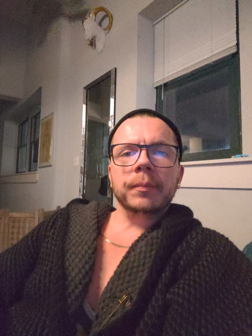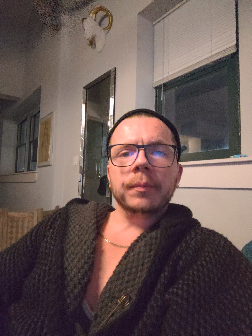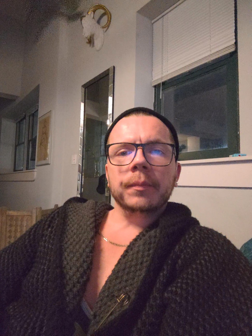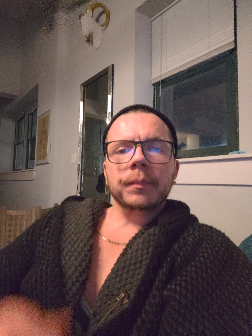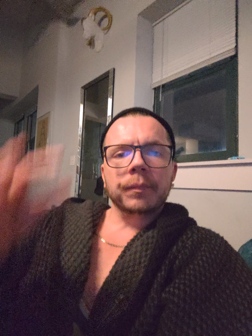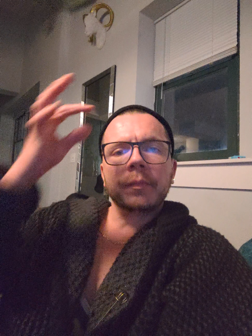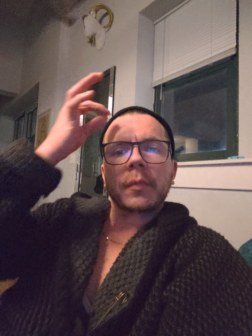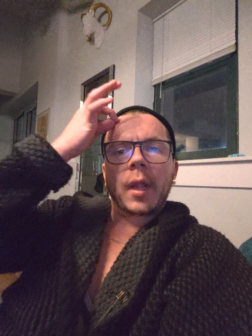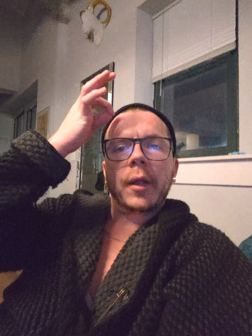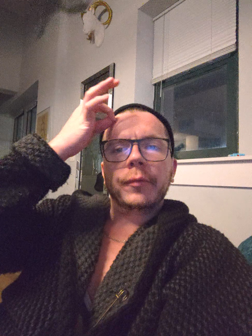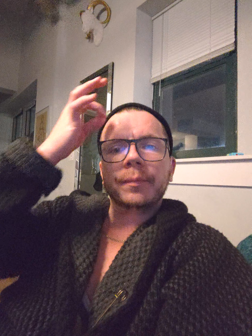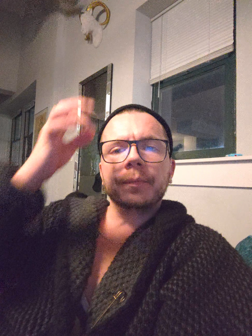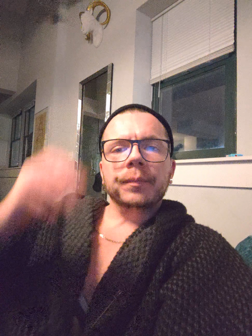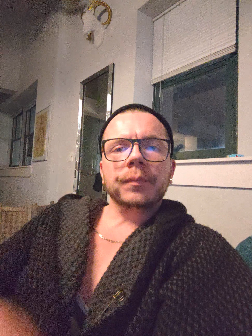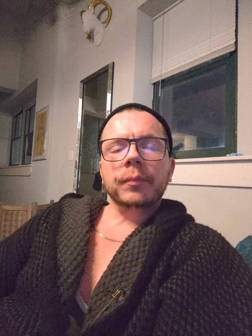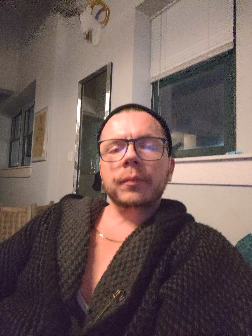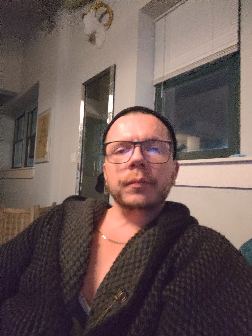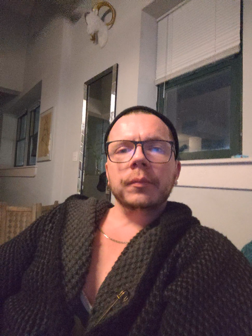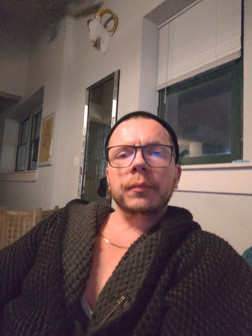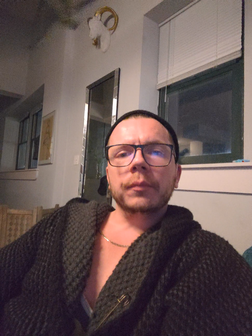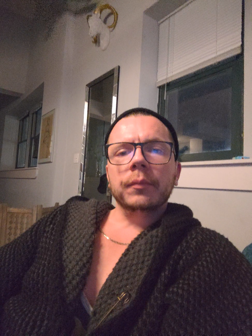hair